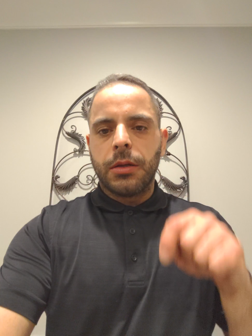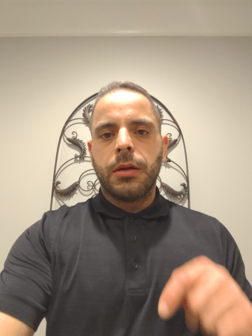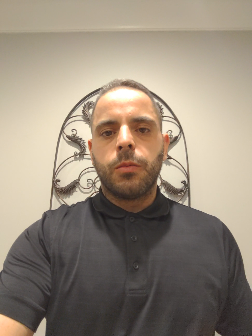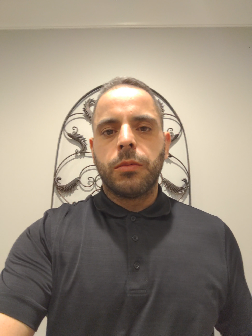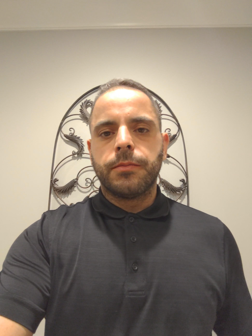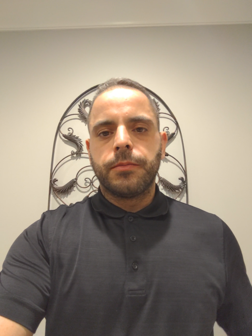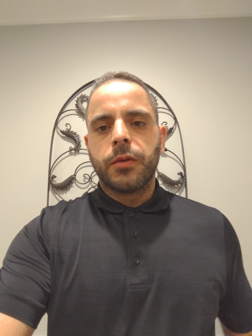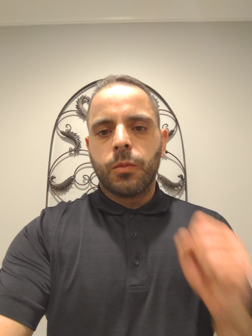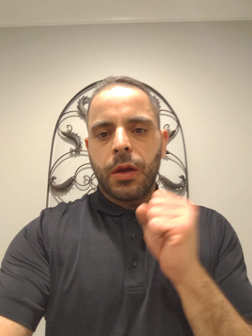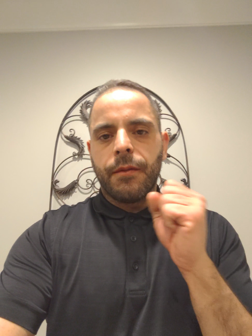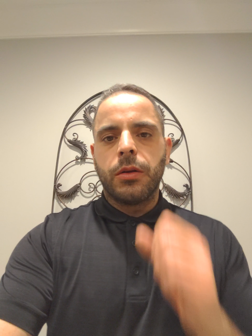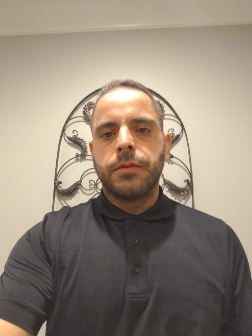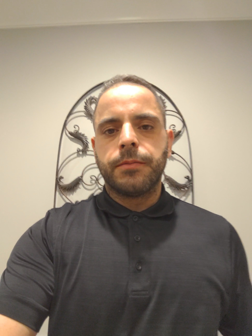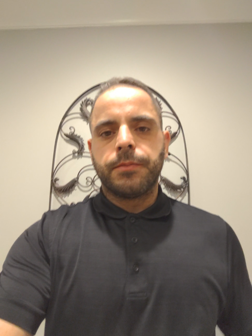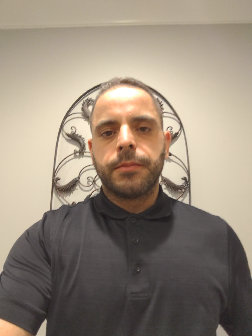refrigerator